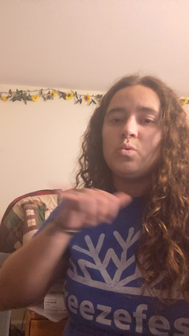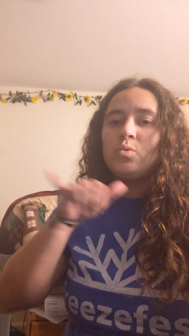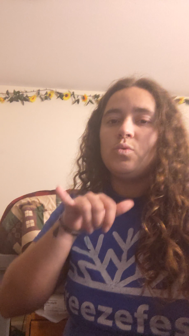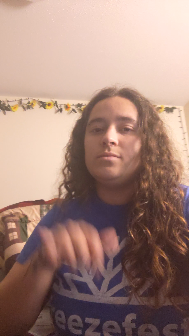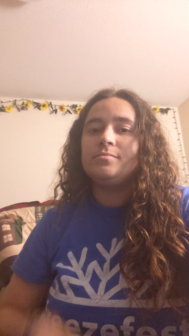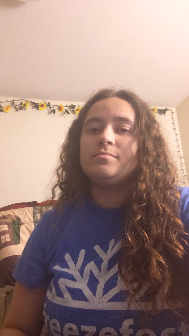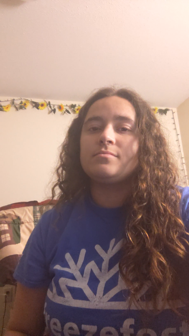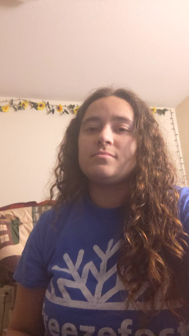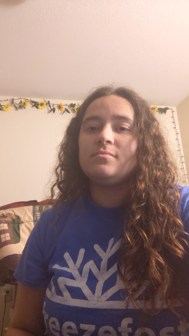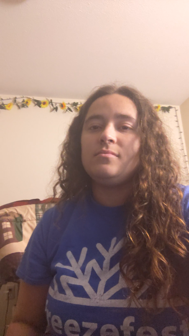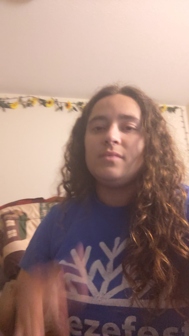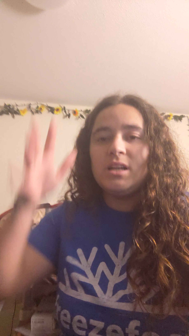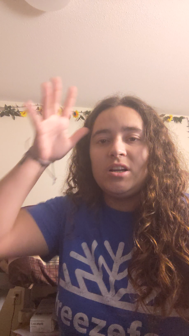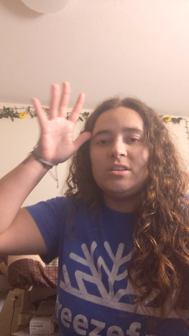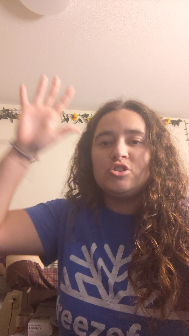deer